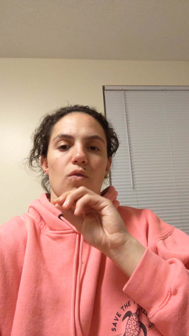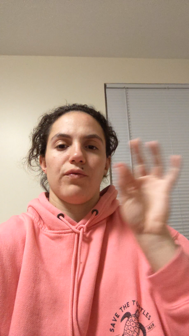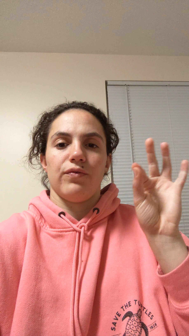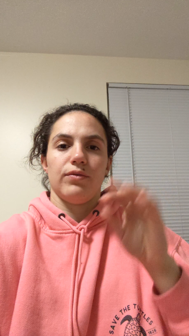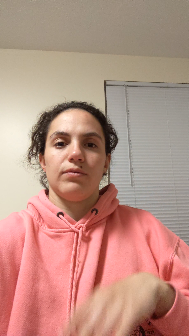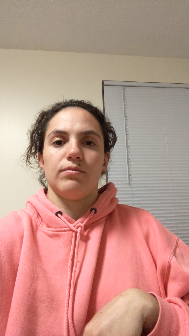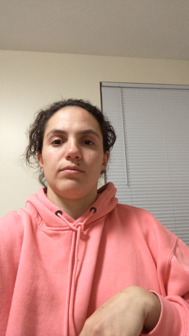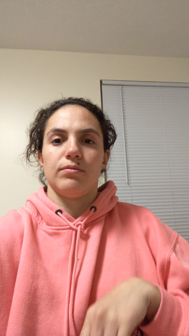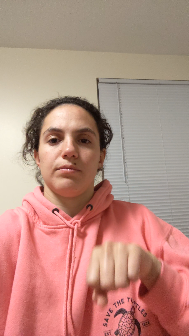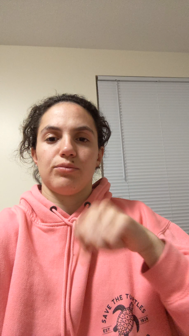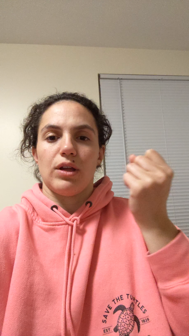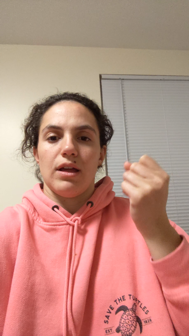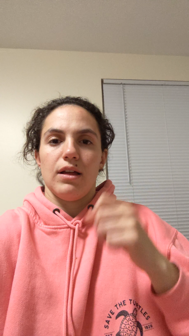break